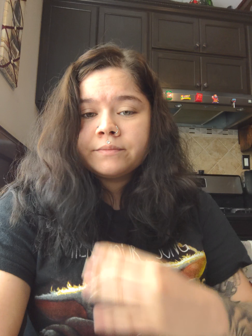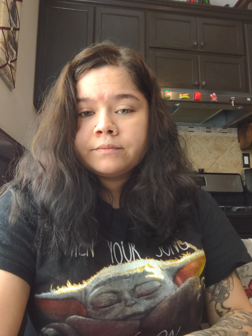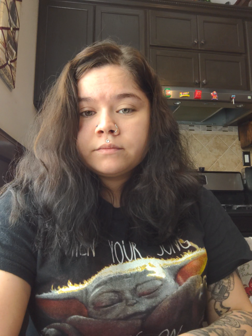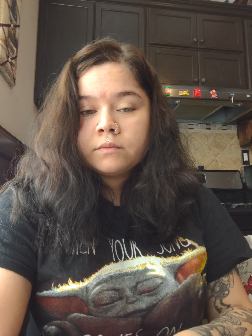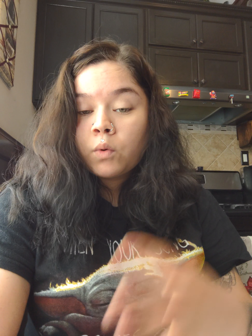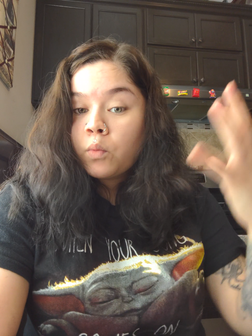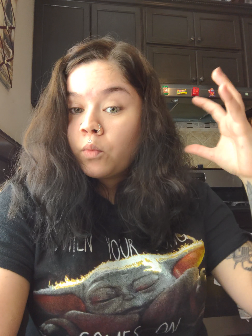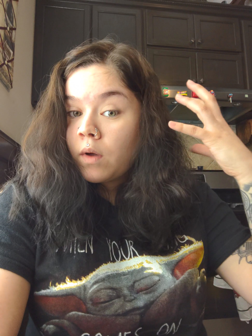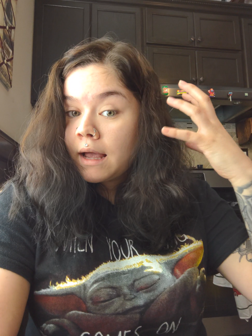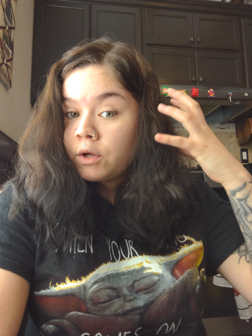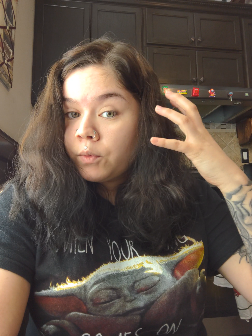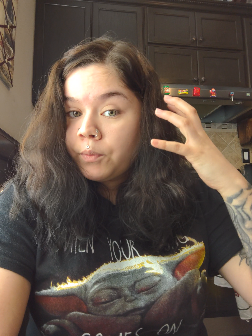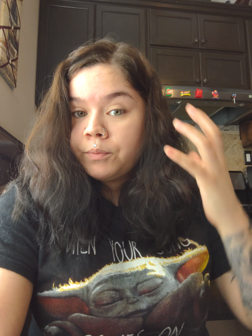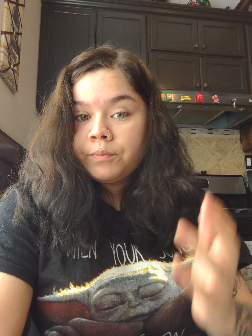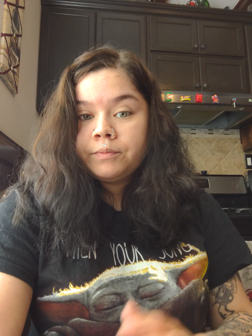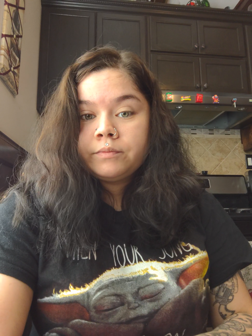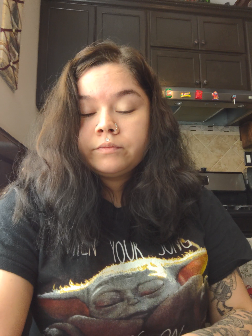radio